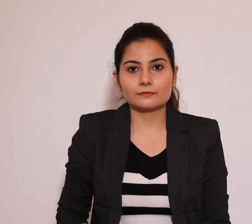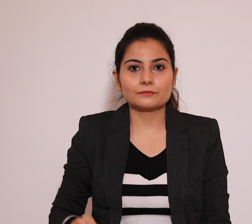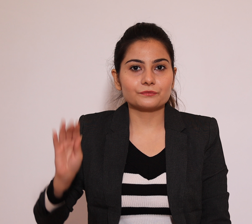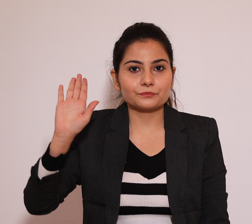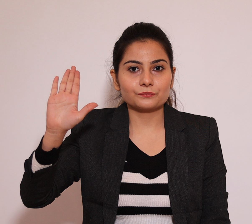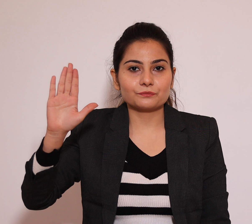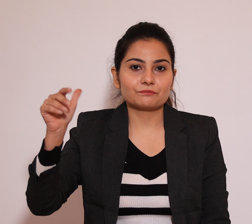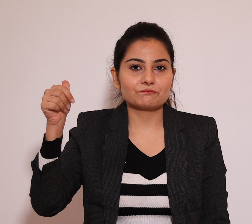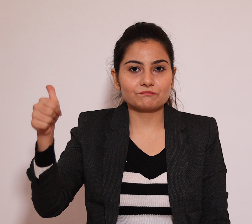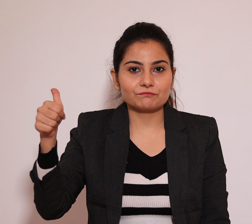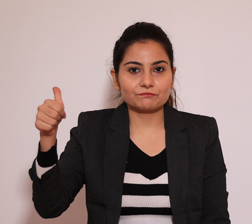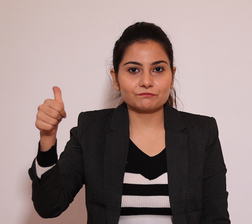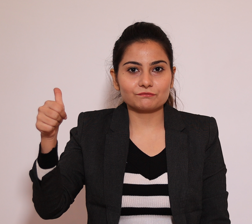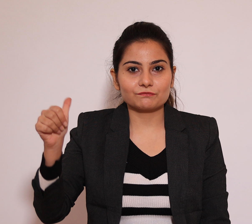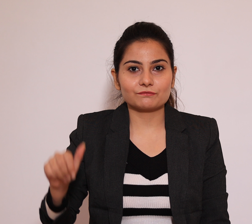best